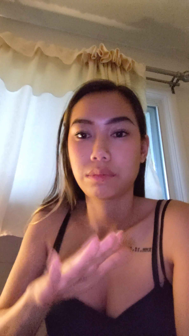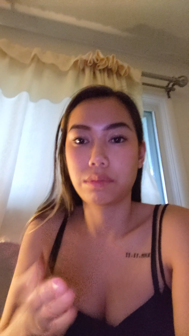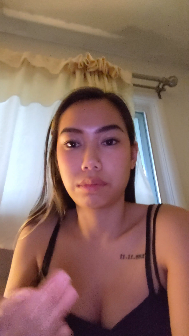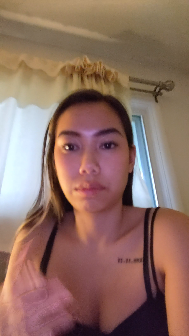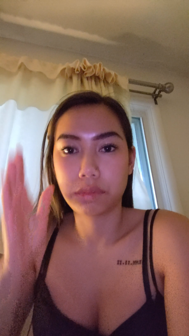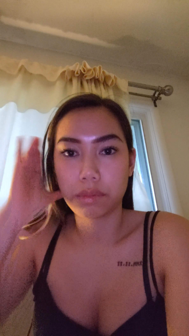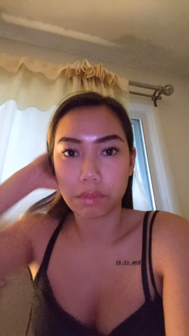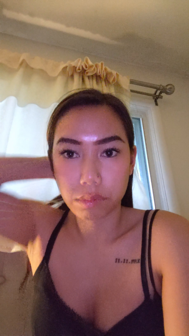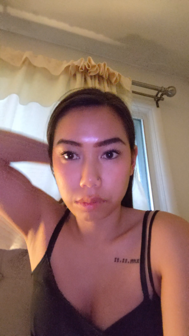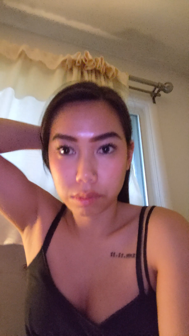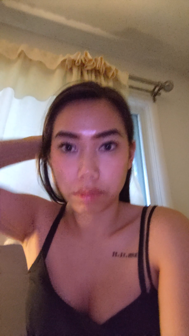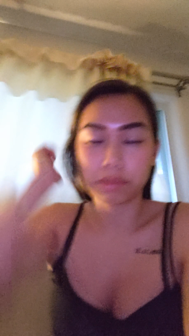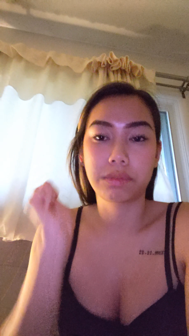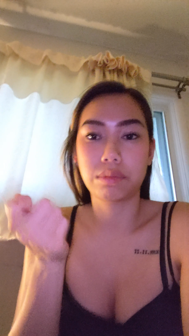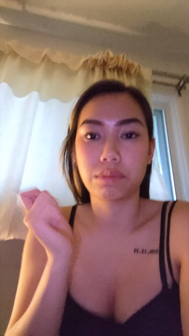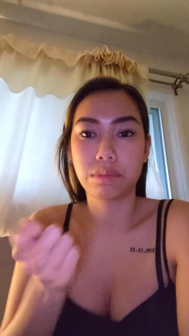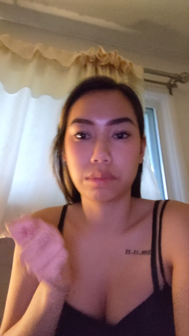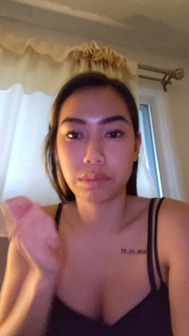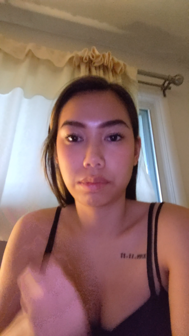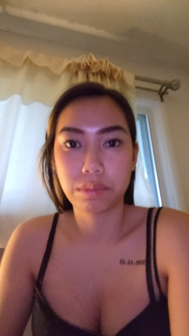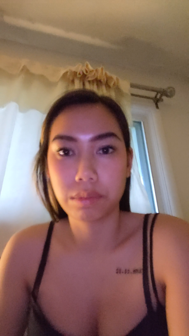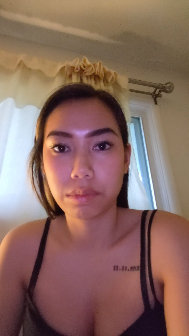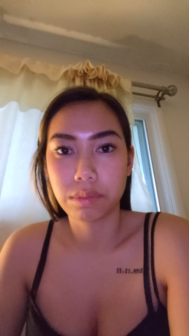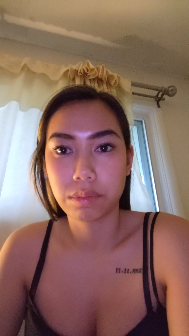bat